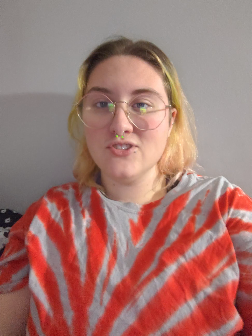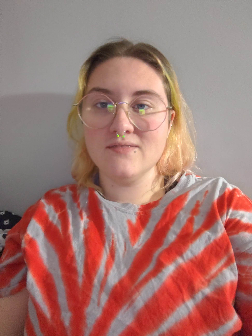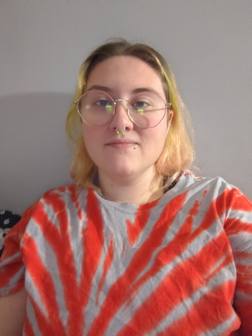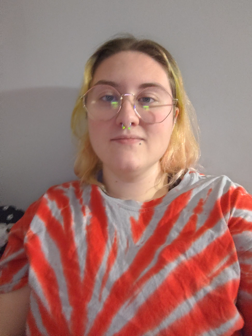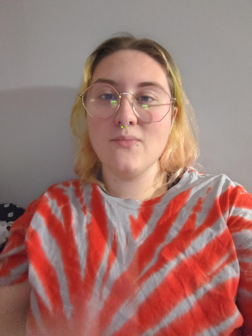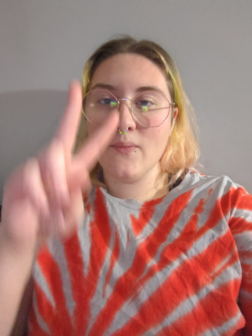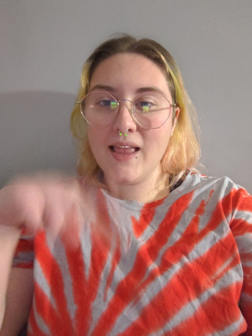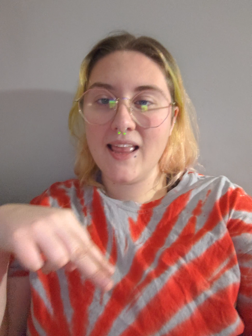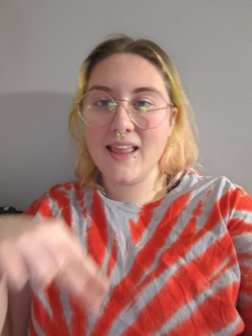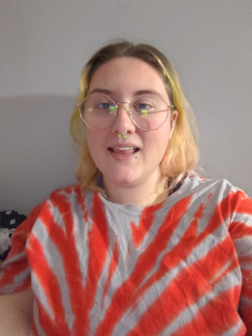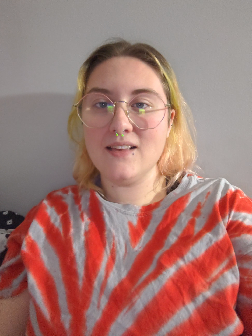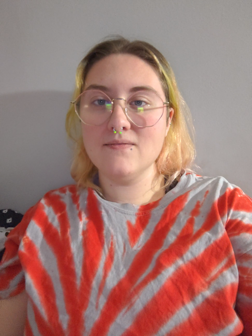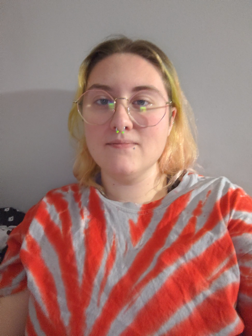read